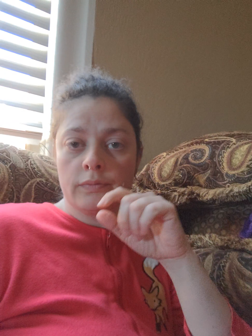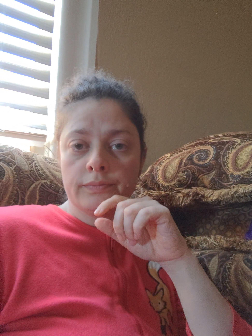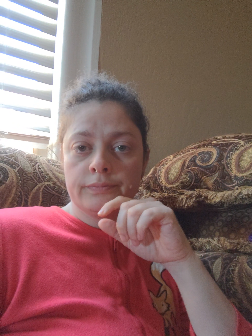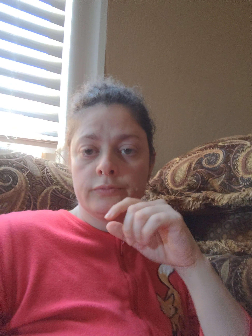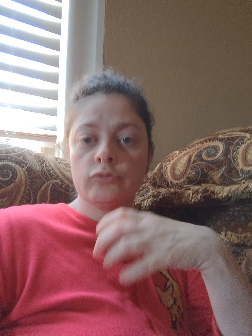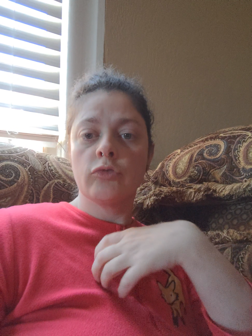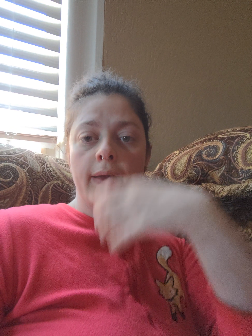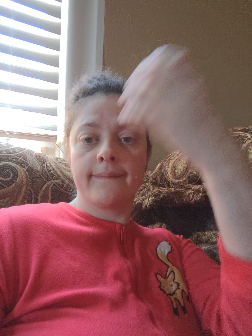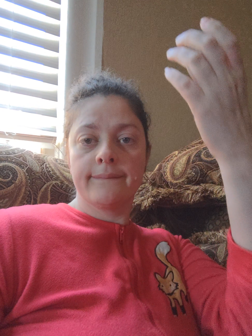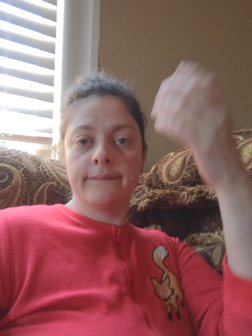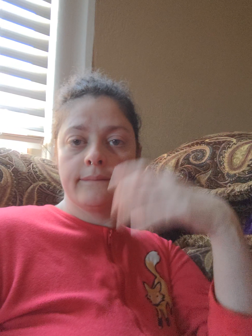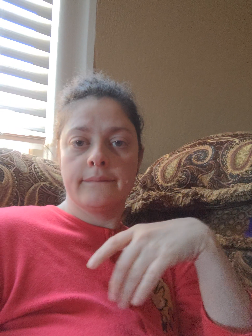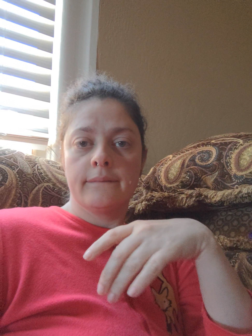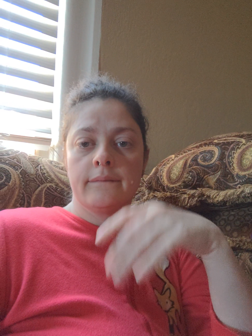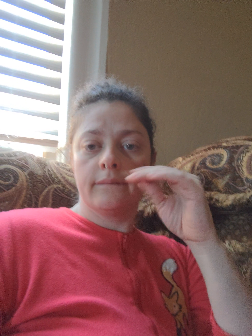giraffe